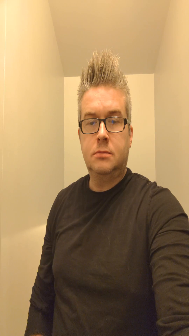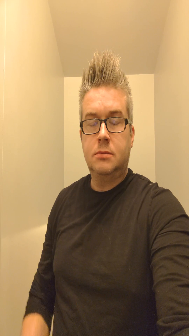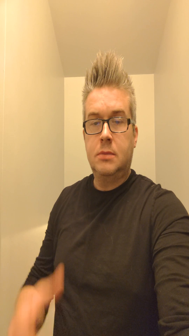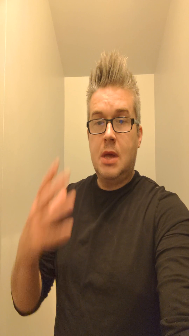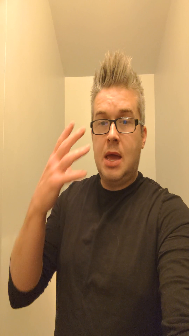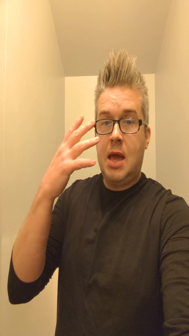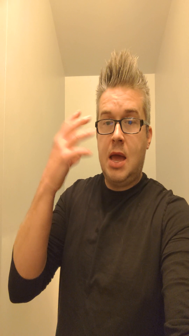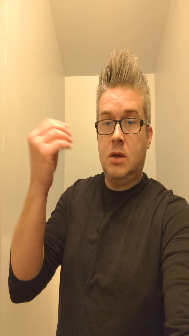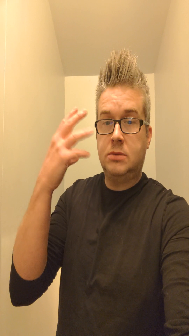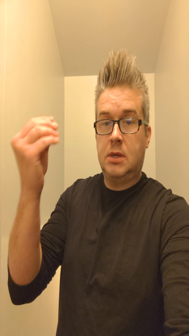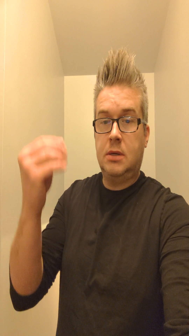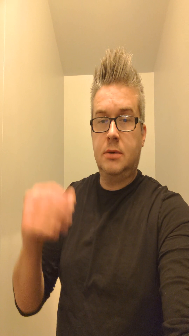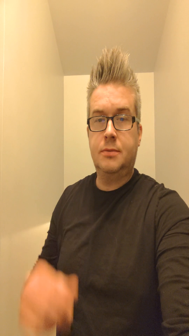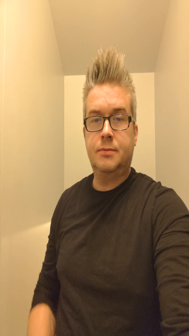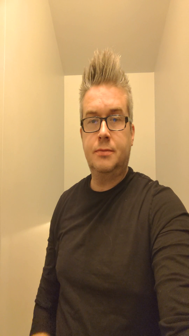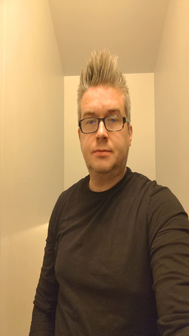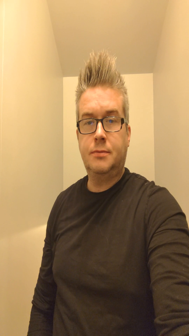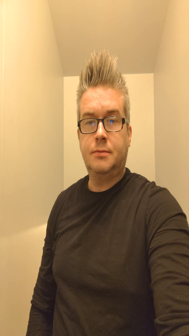outside